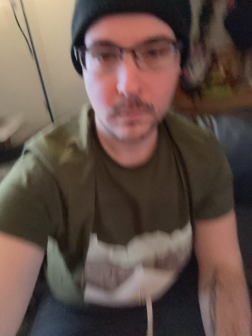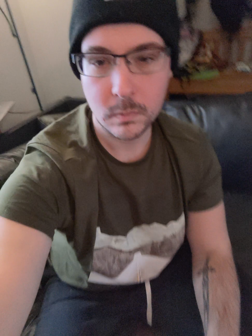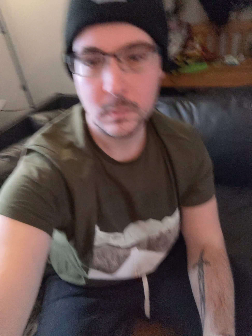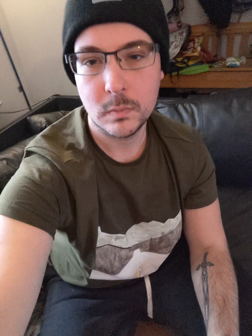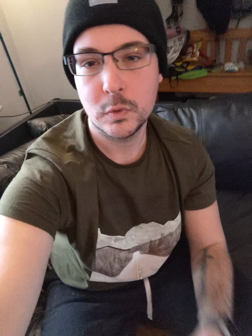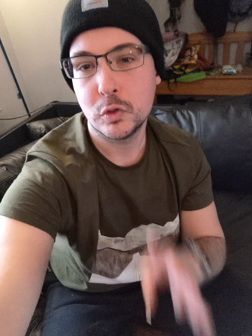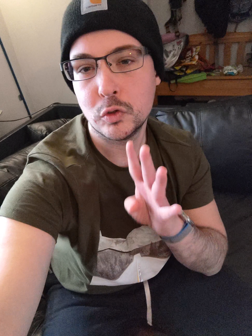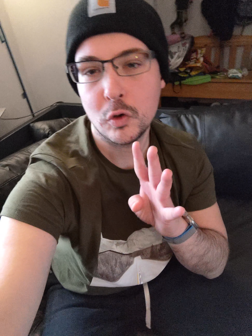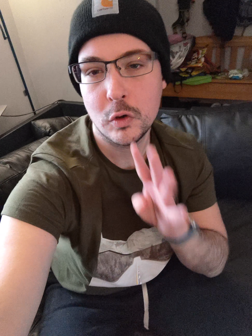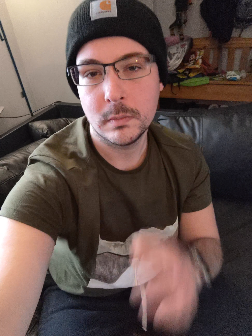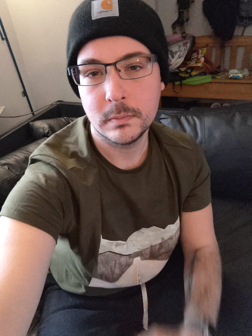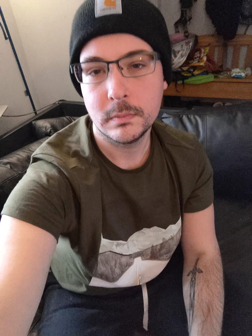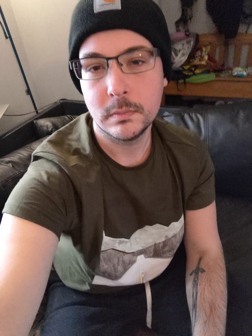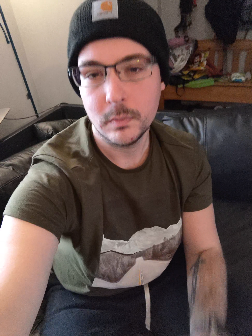talk